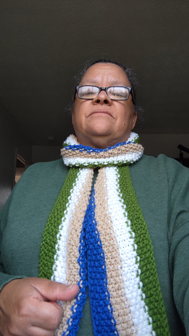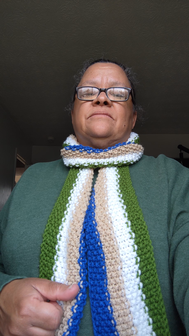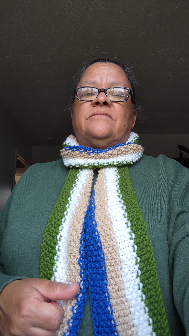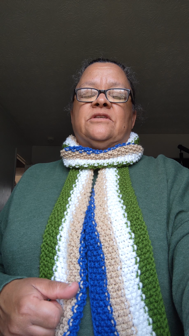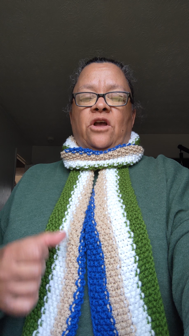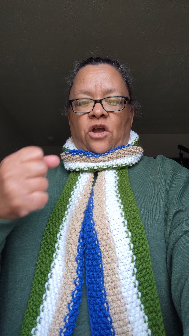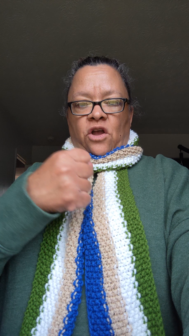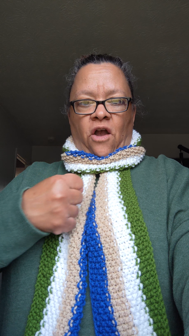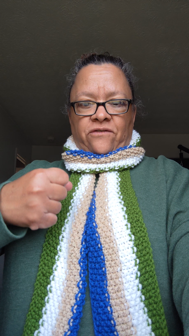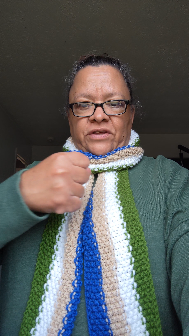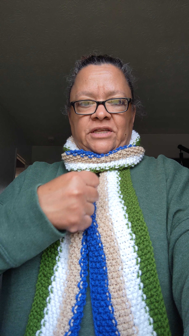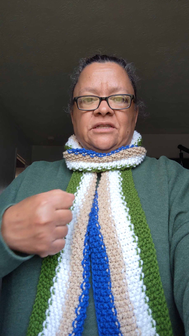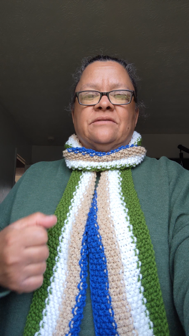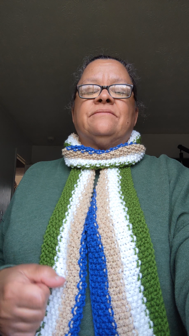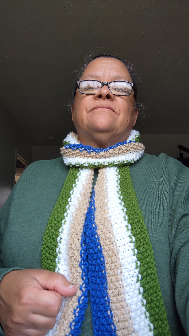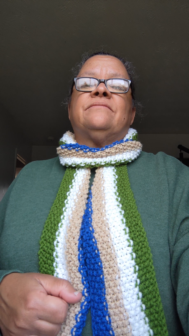coffee